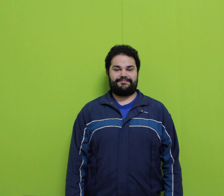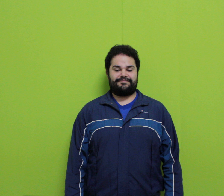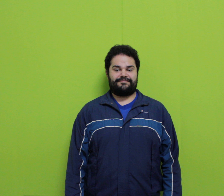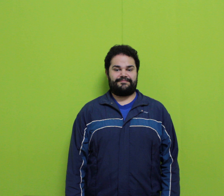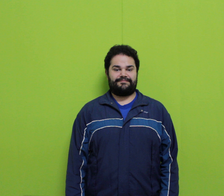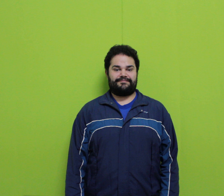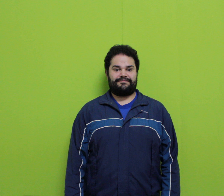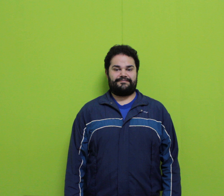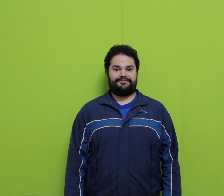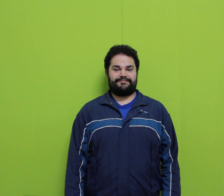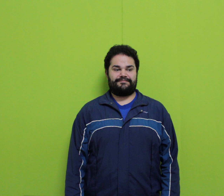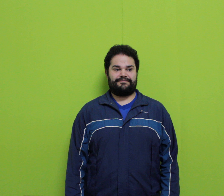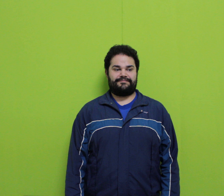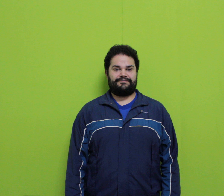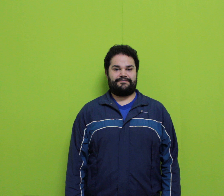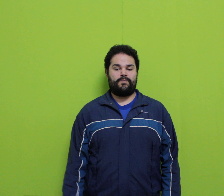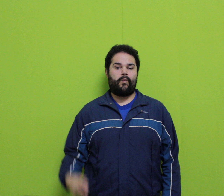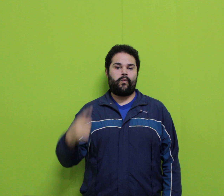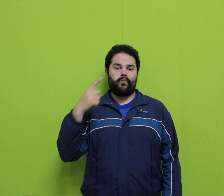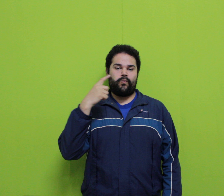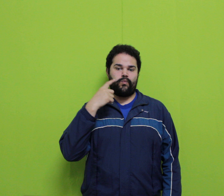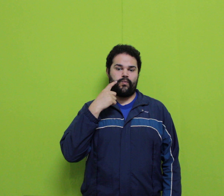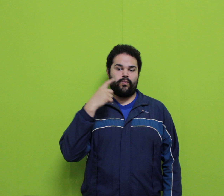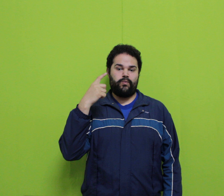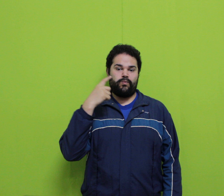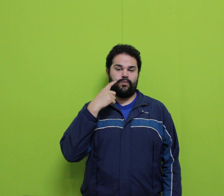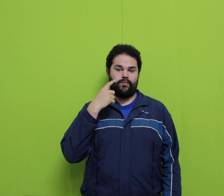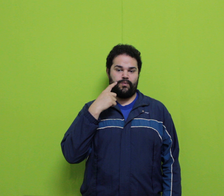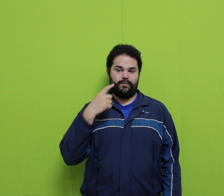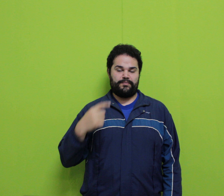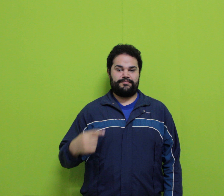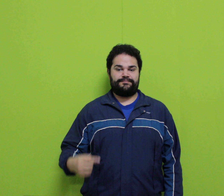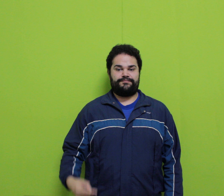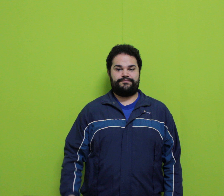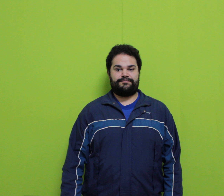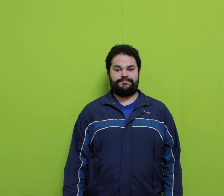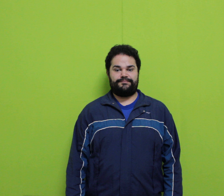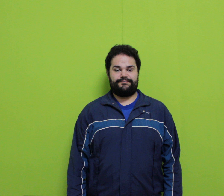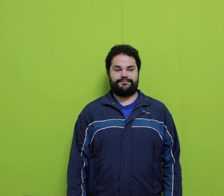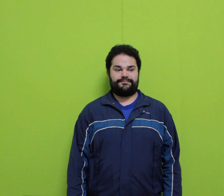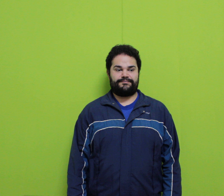bala